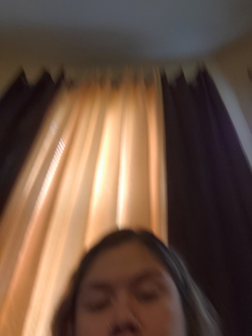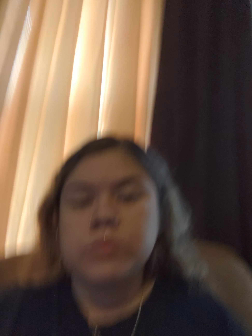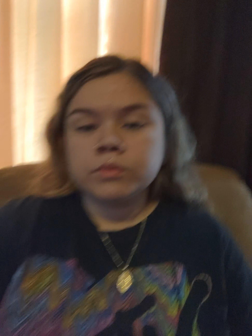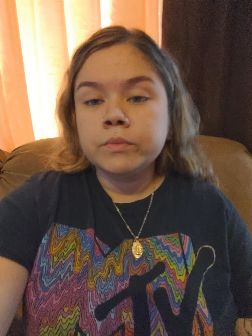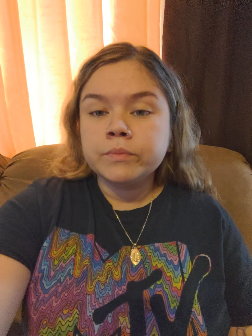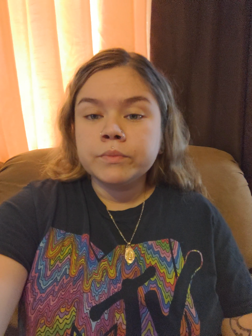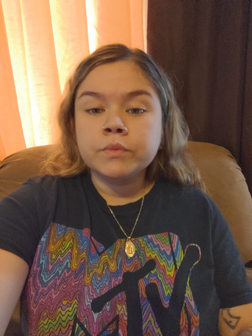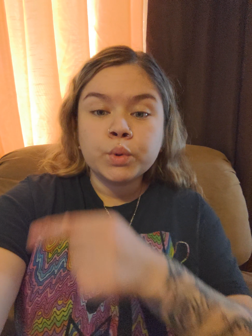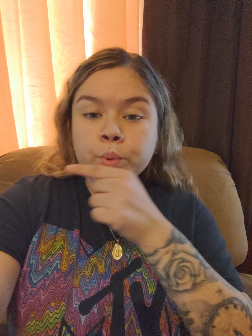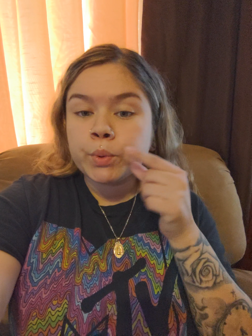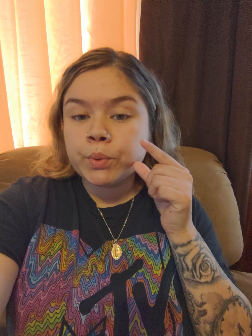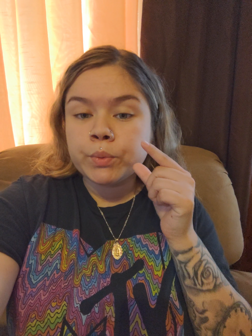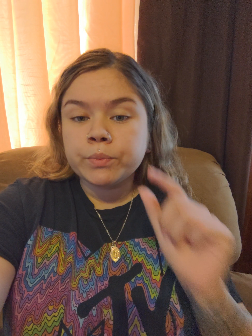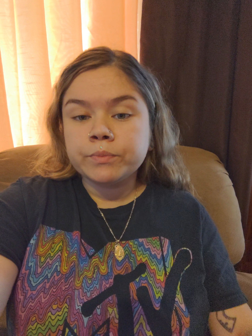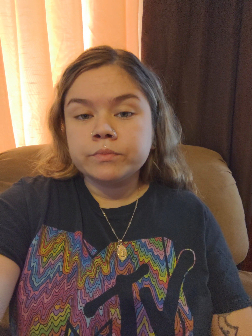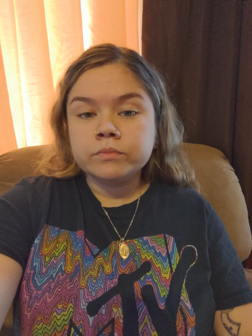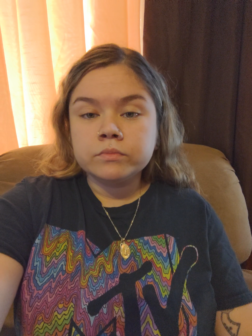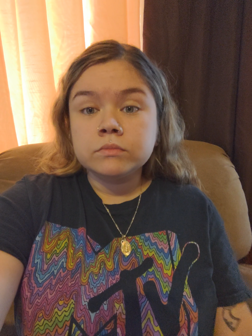glue